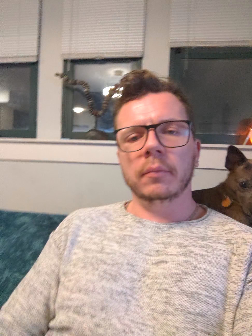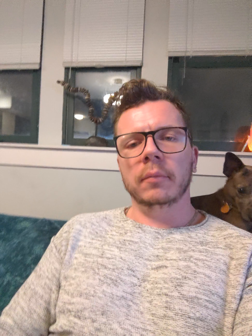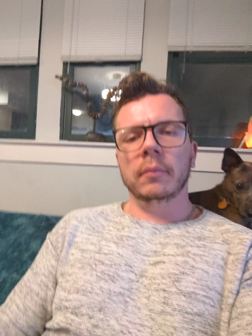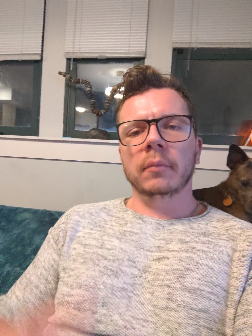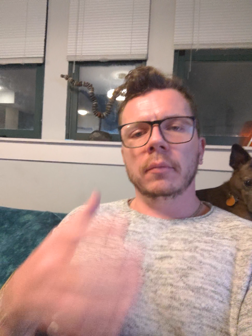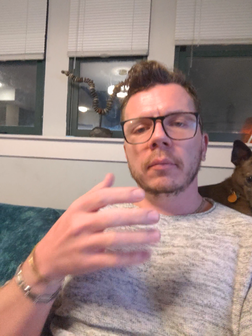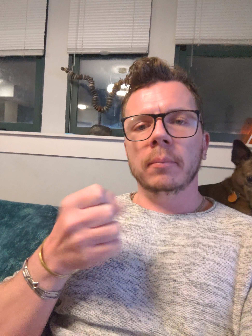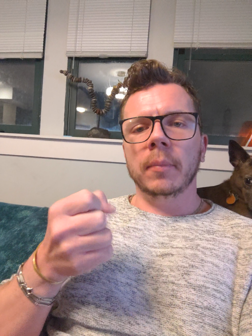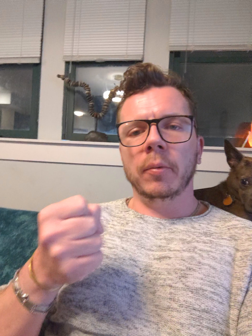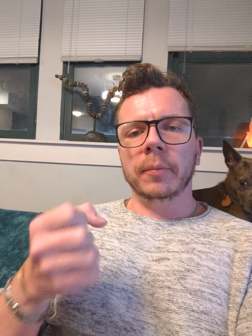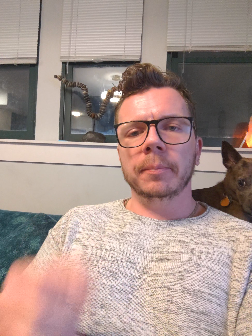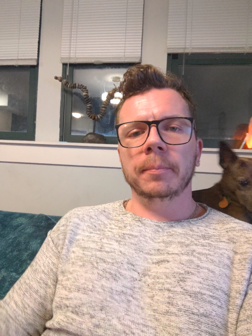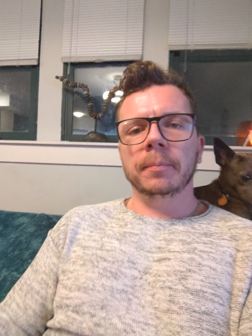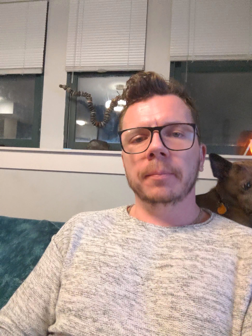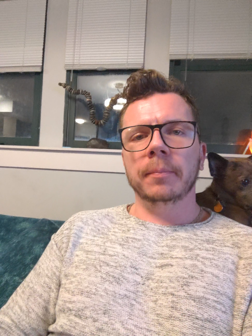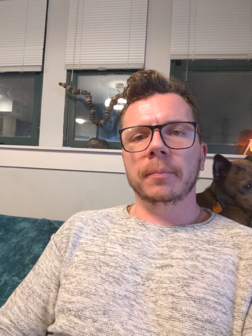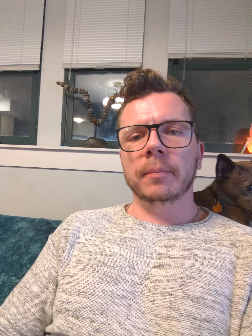milk